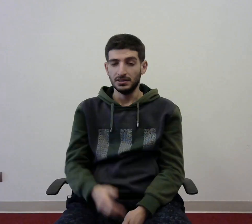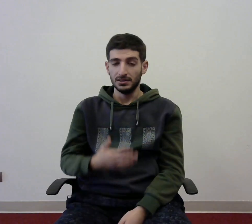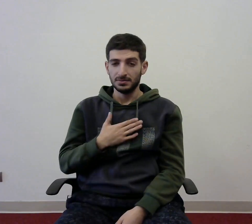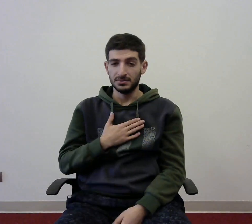mən